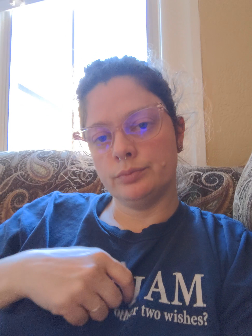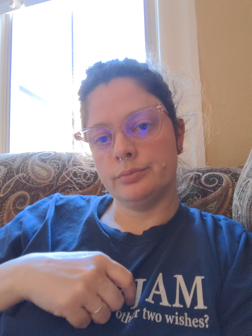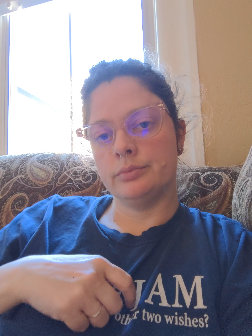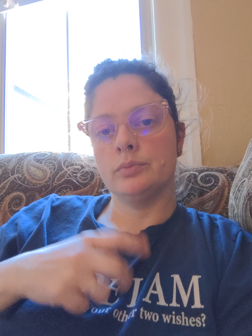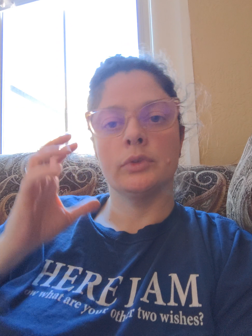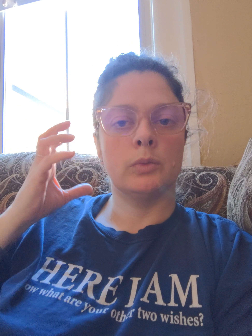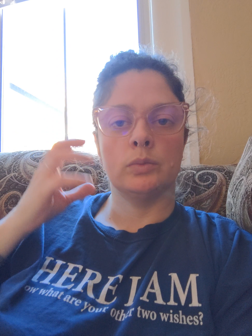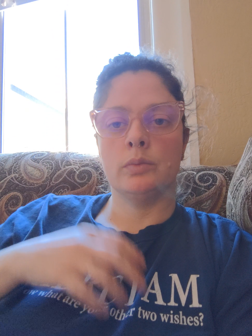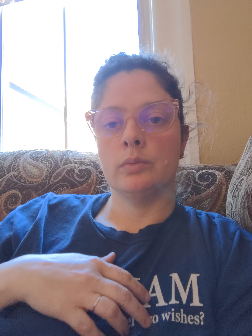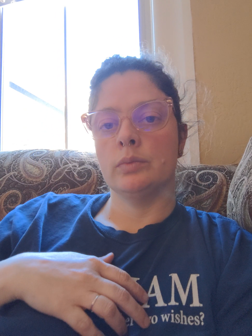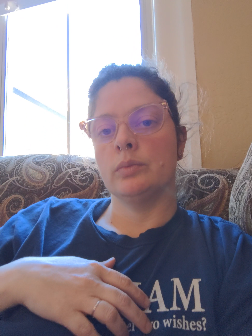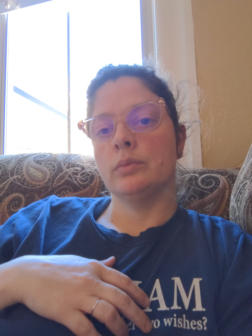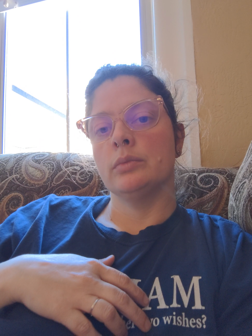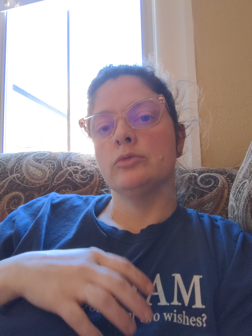radio